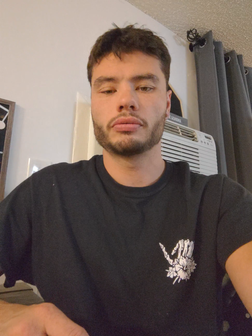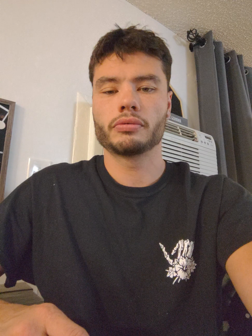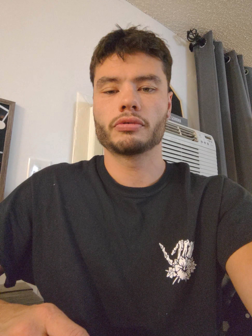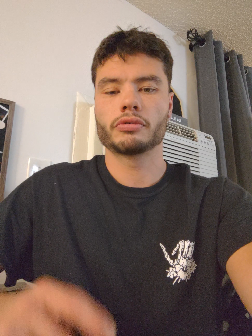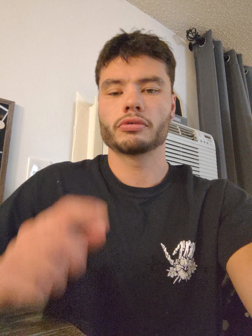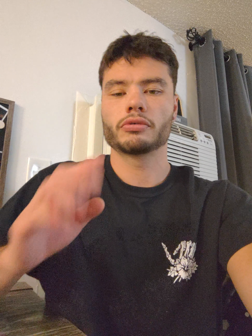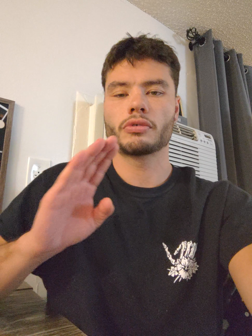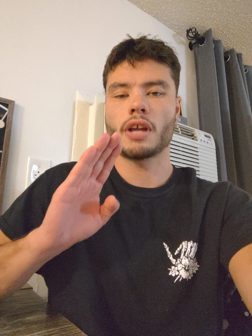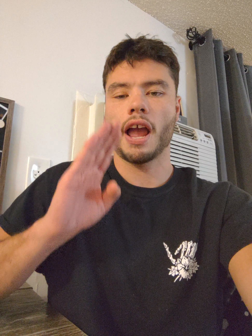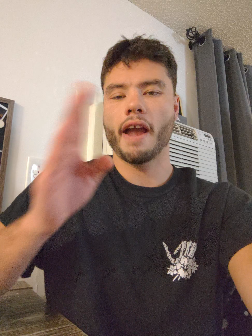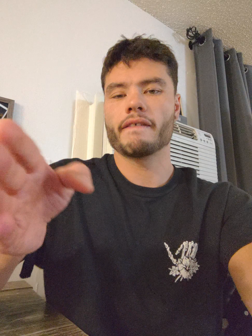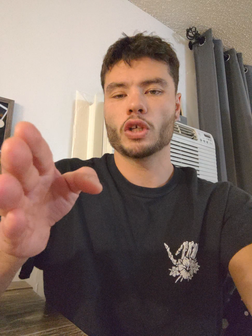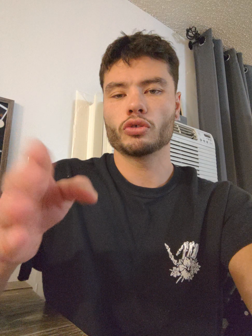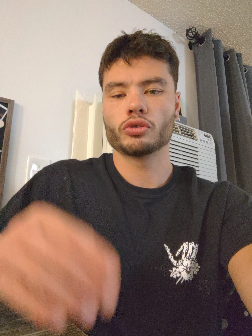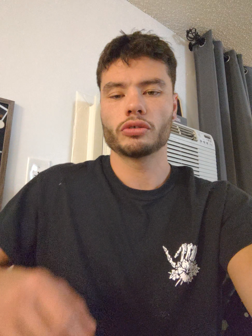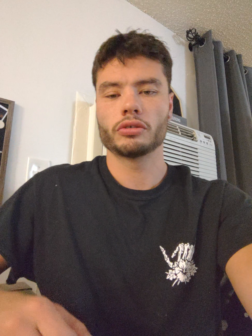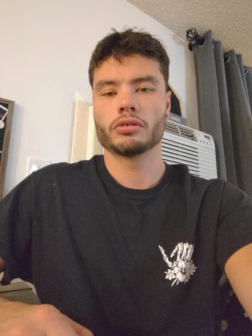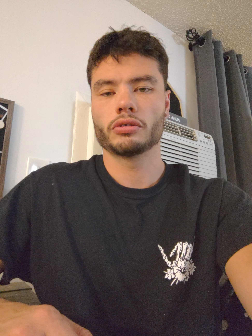after